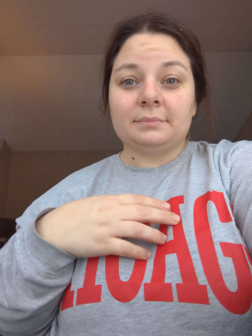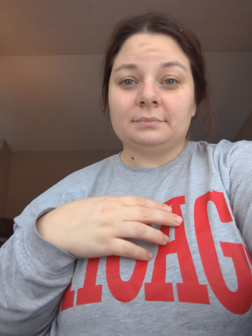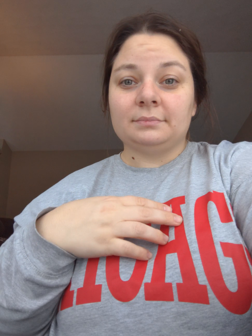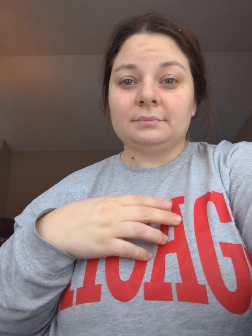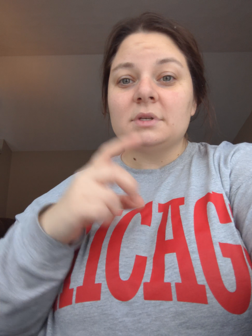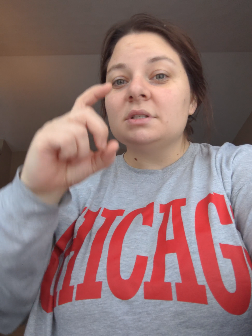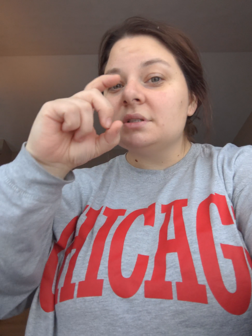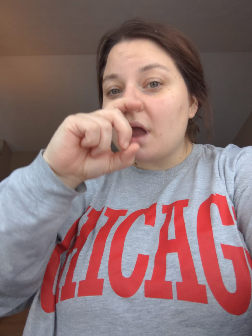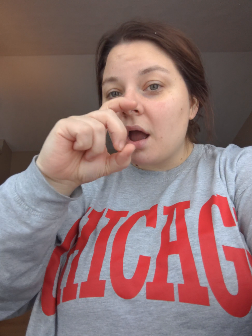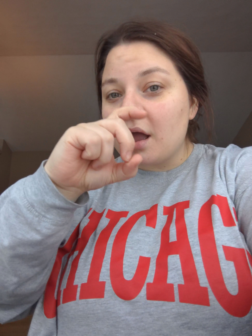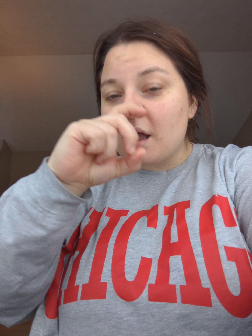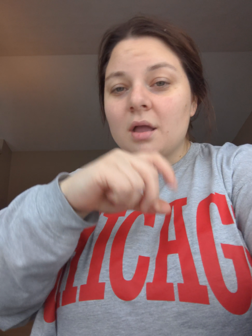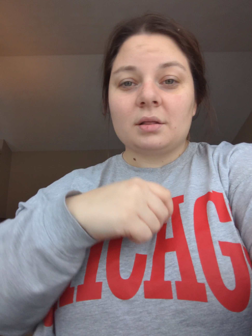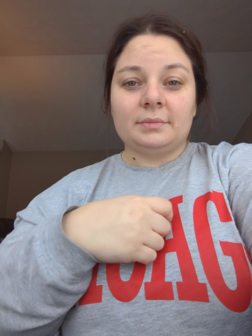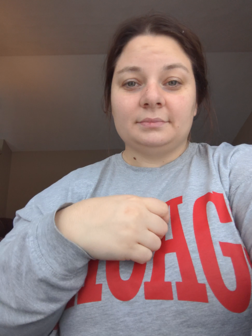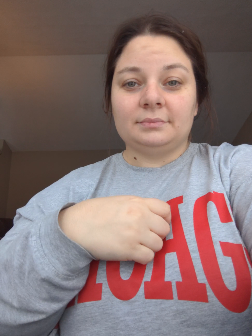doll